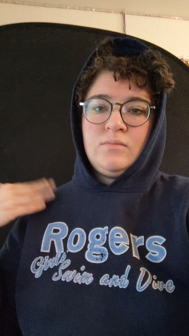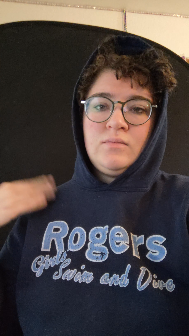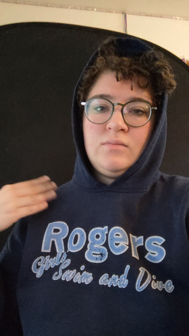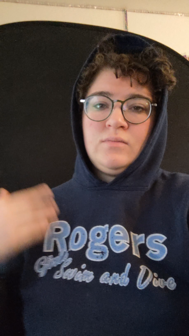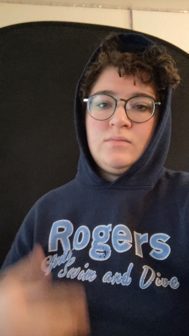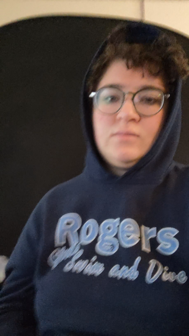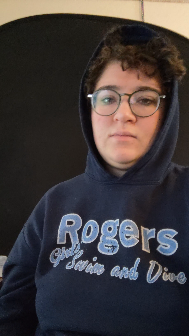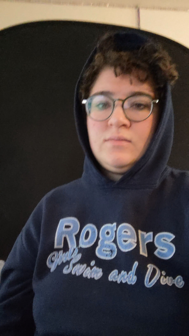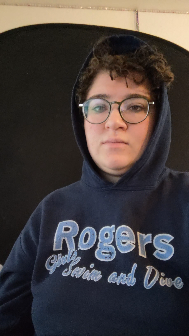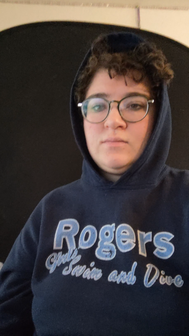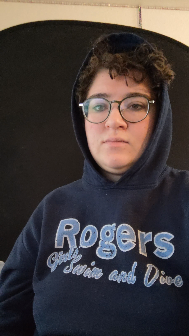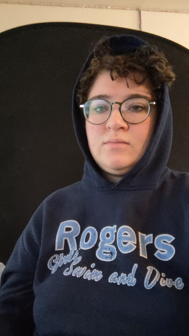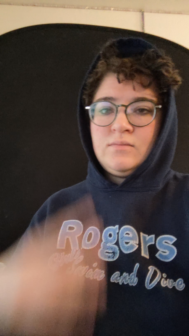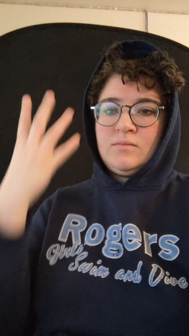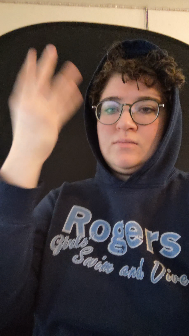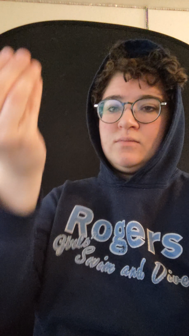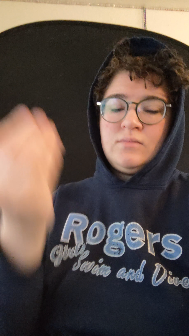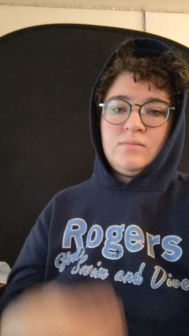going to